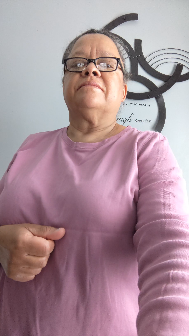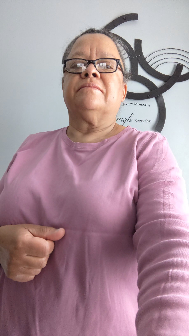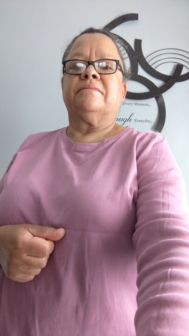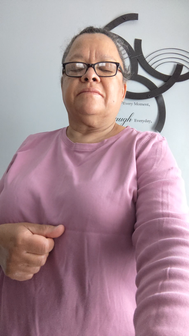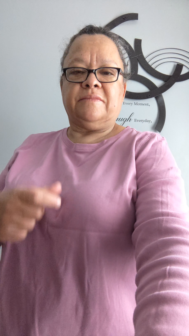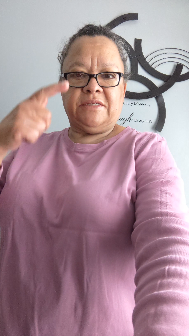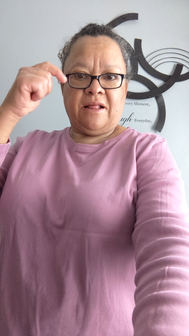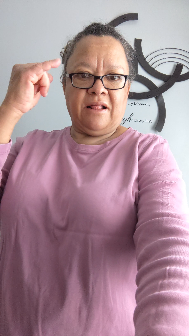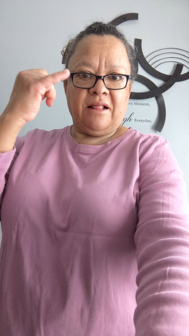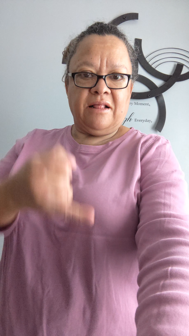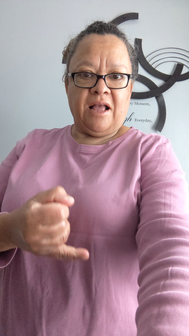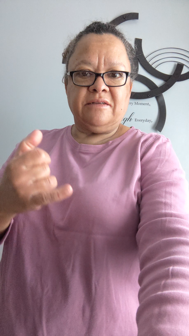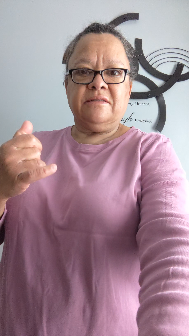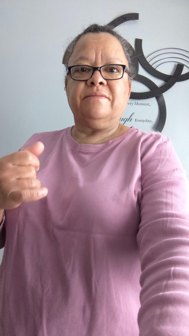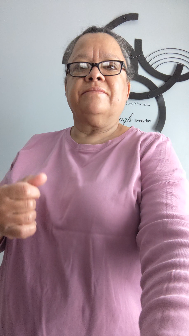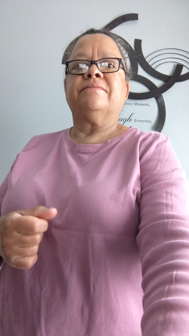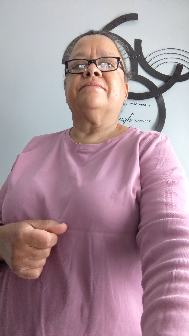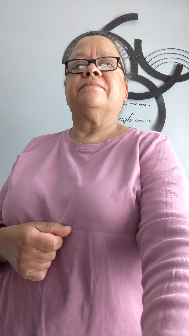last